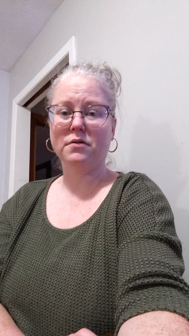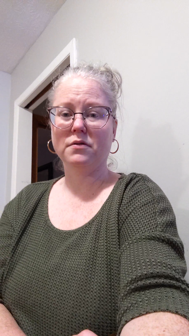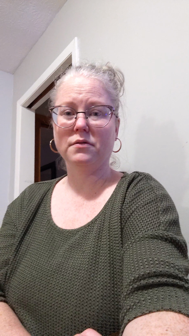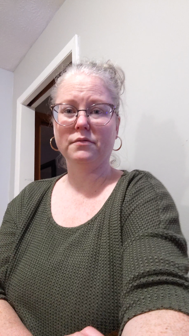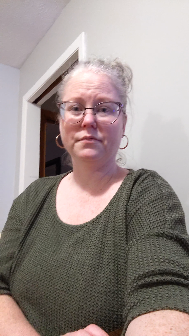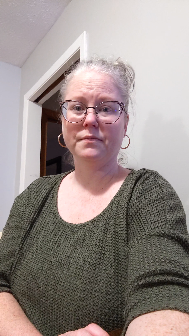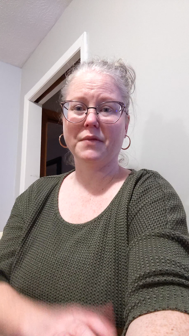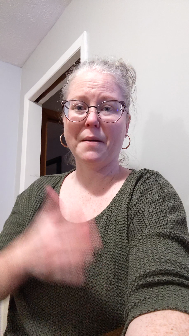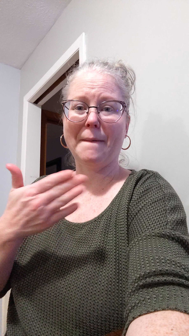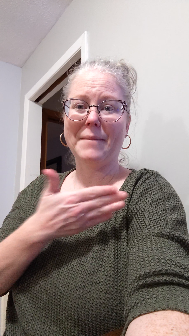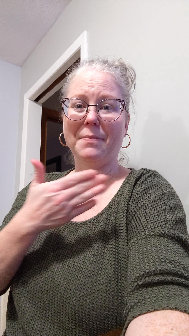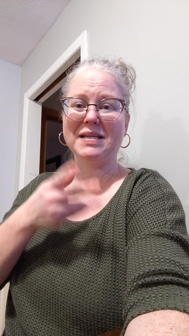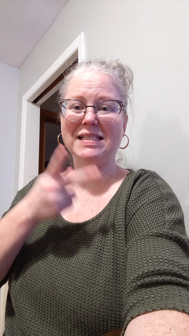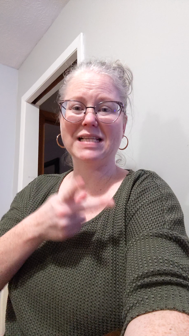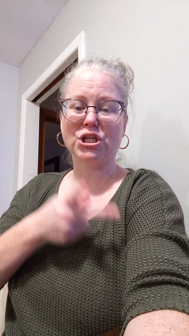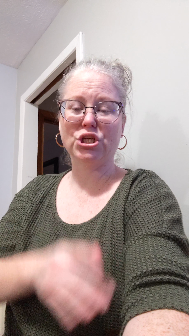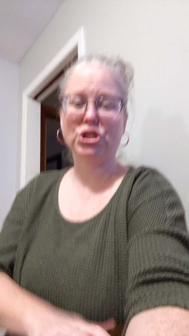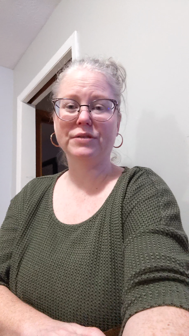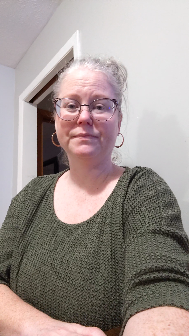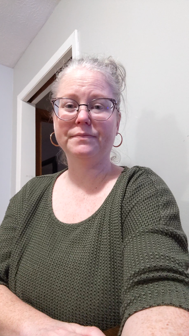babysitter